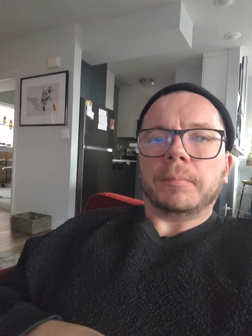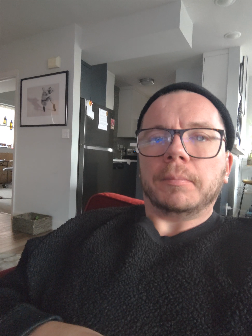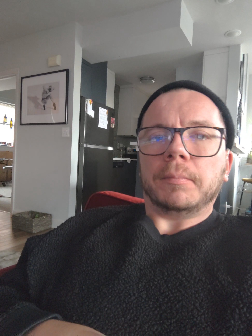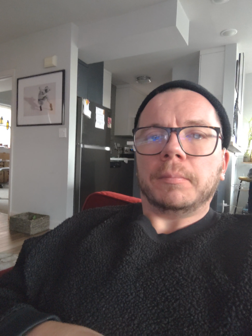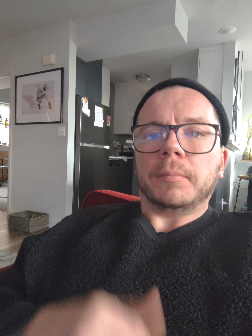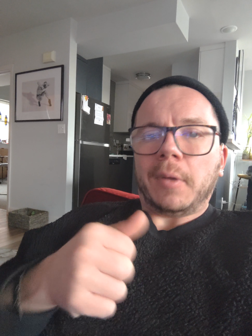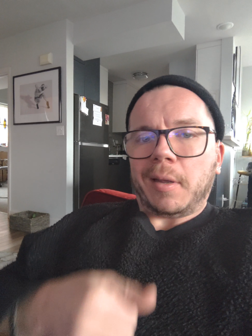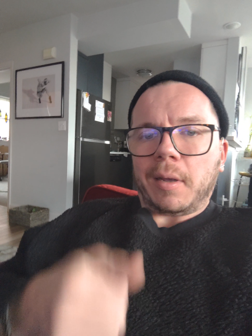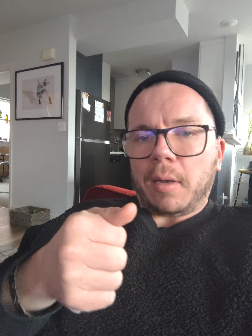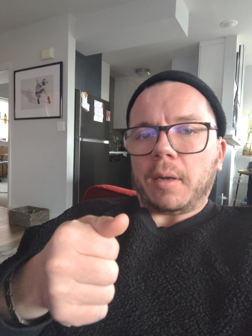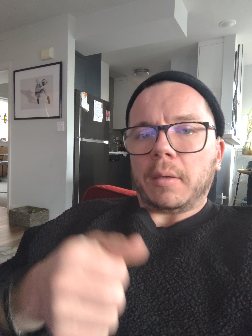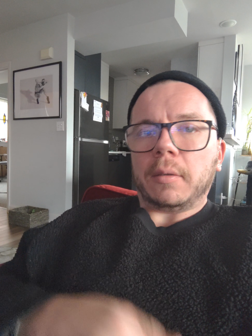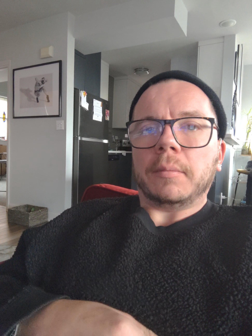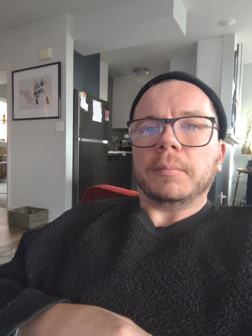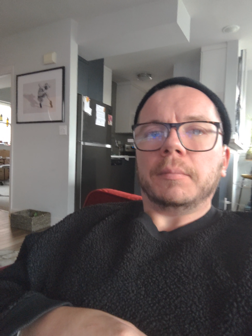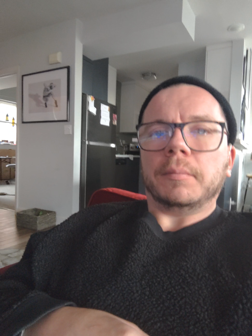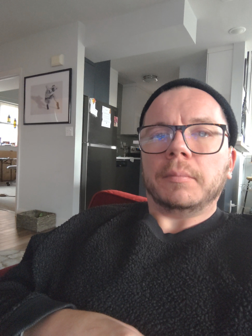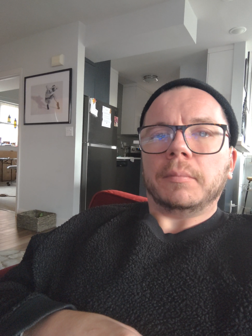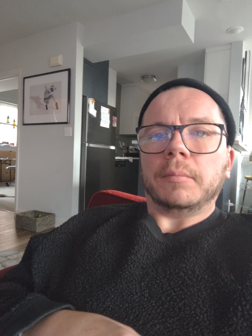hide